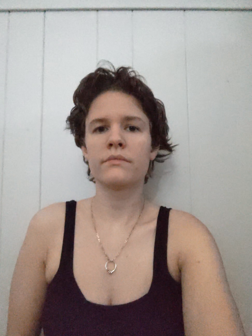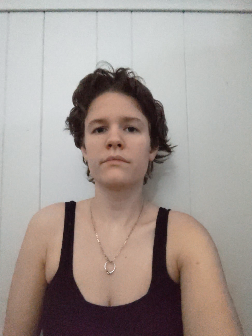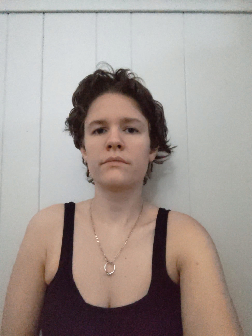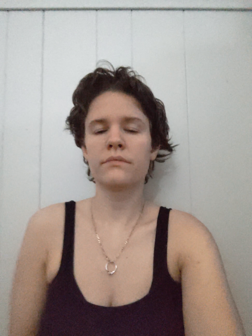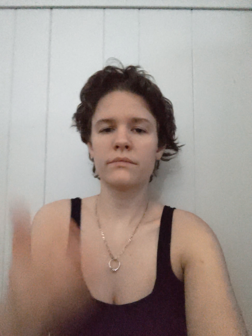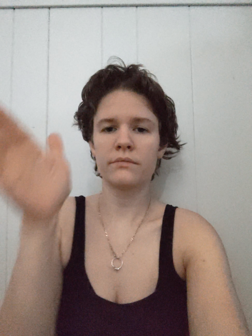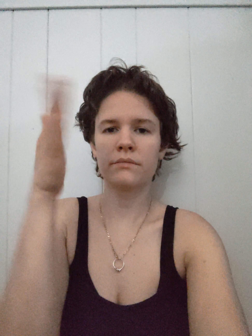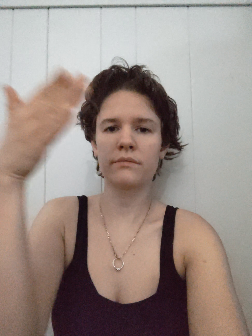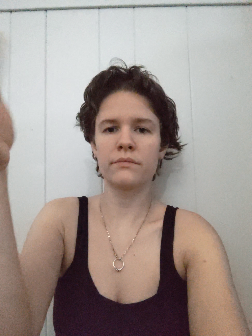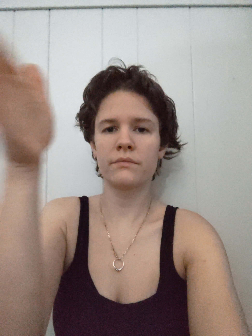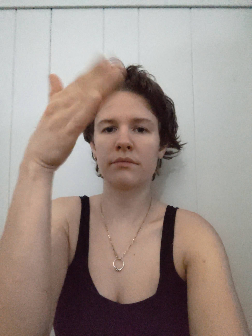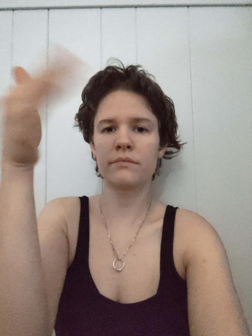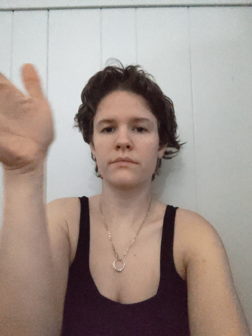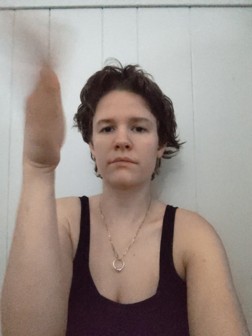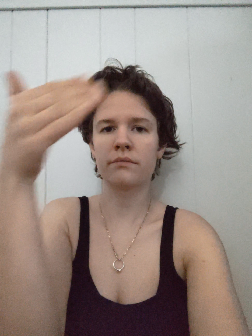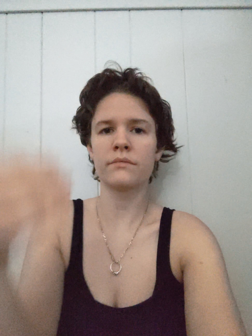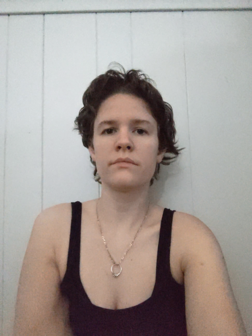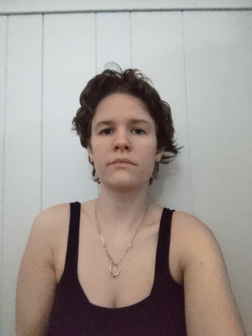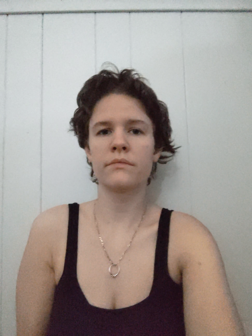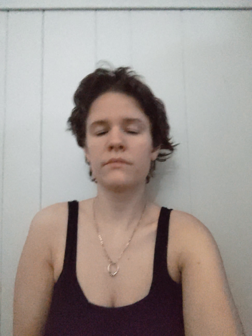flag